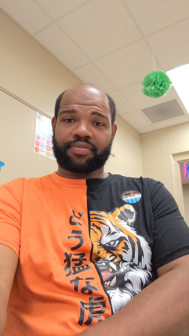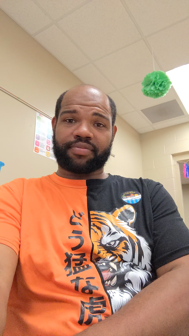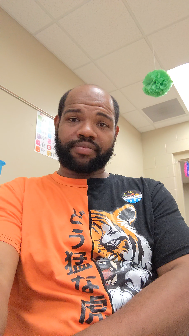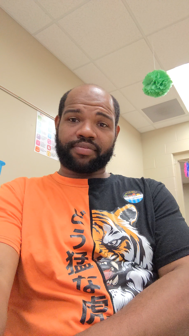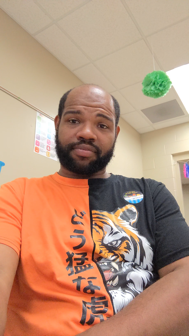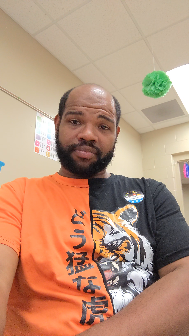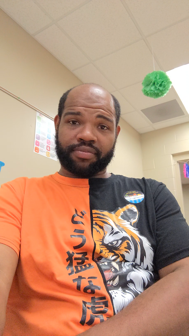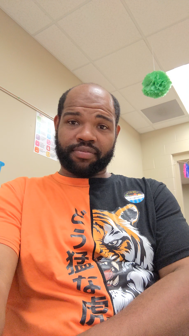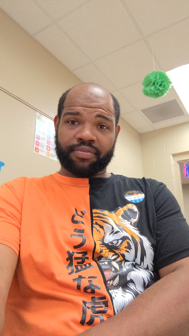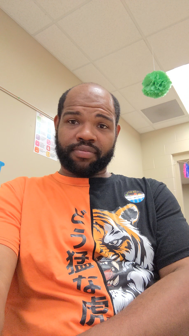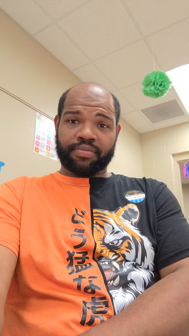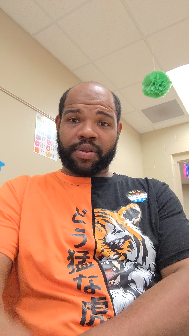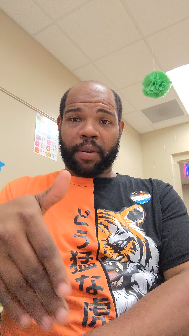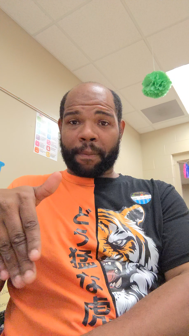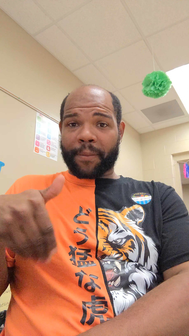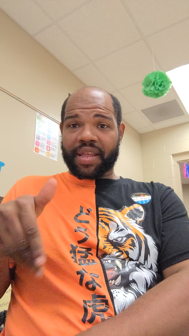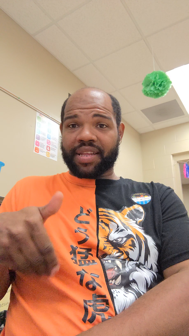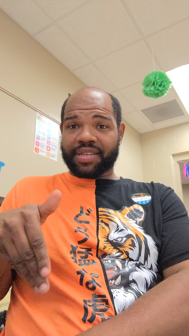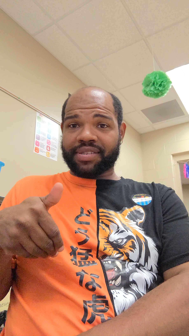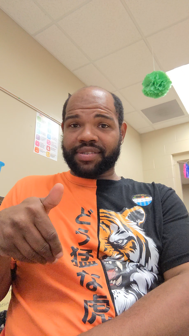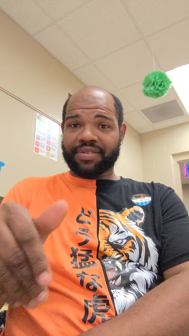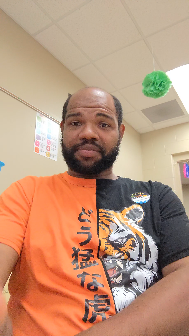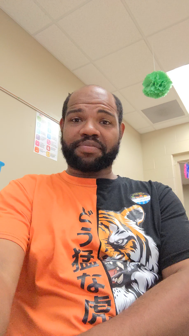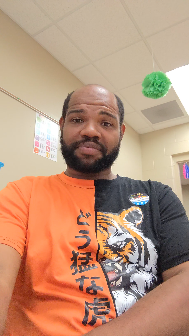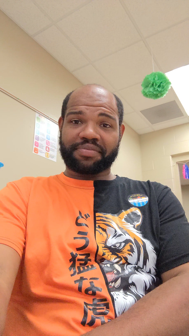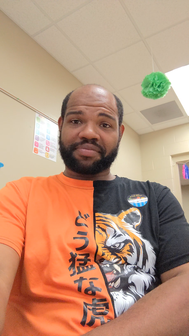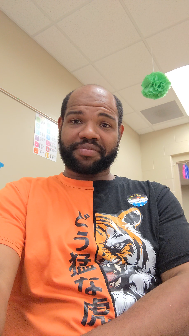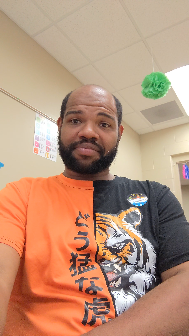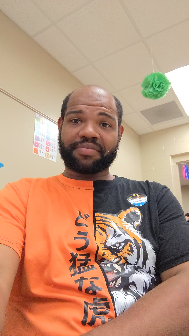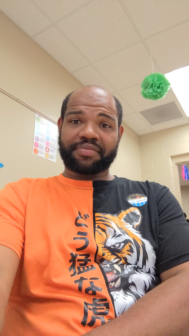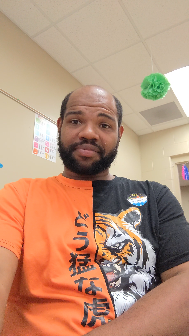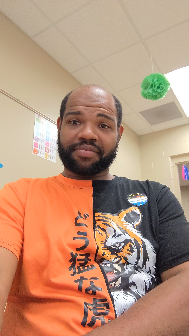pants